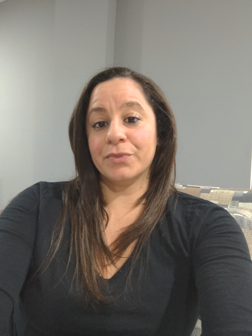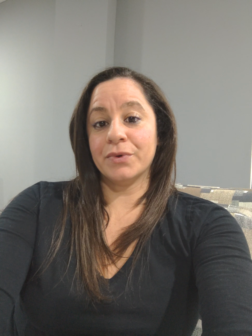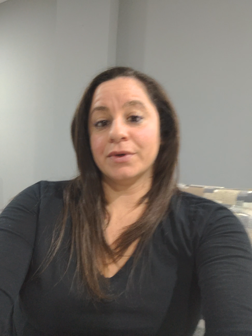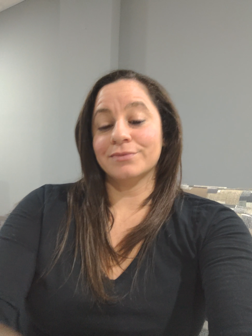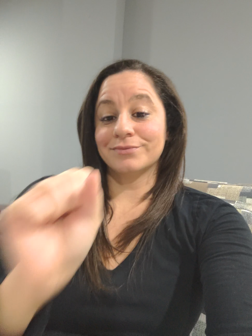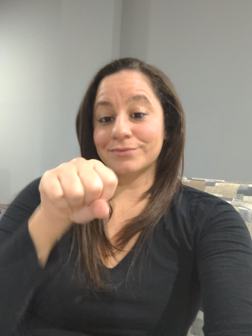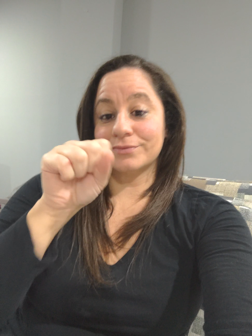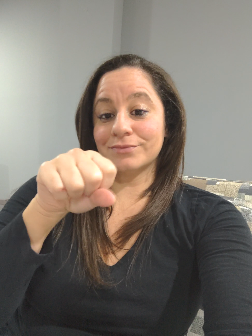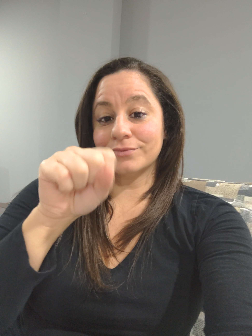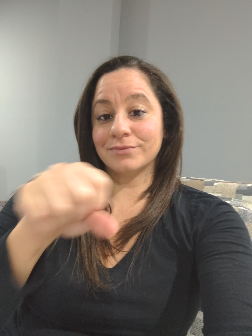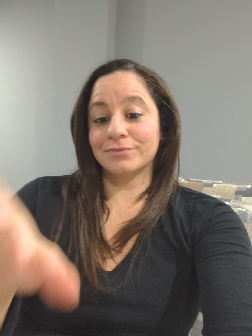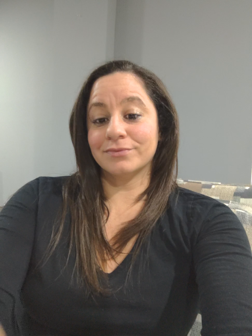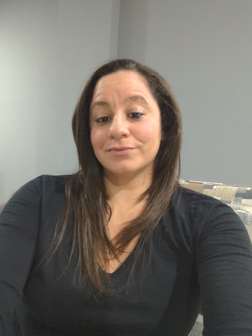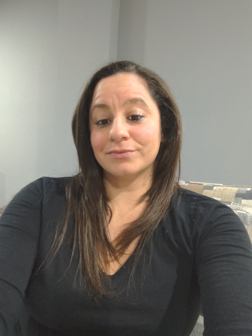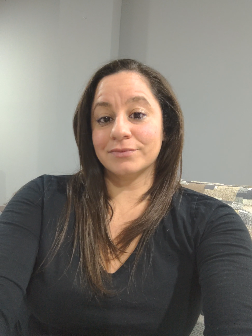yes